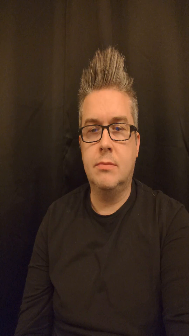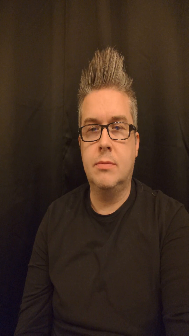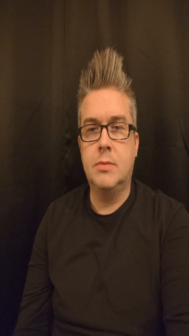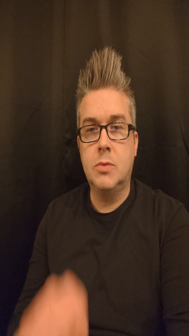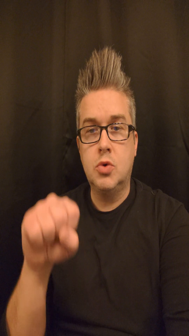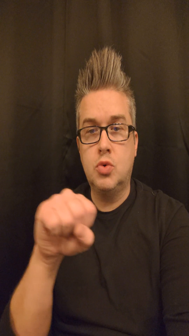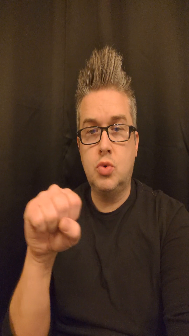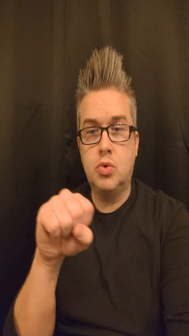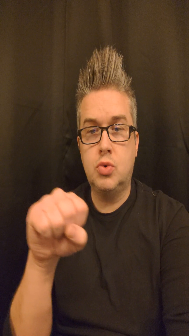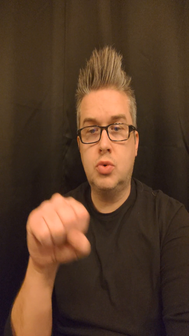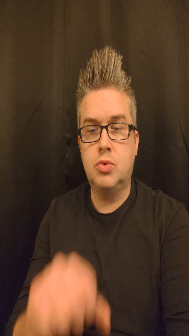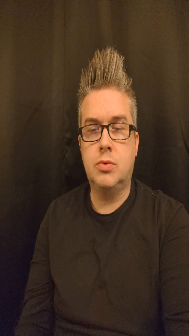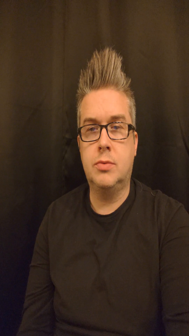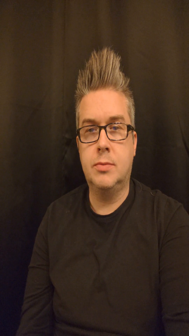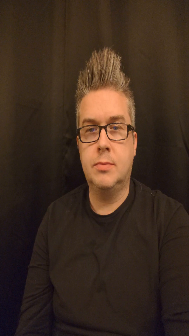shoe